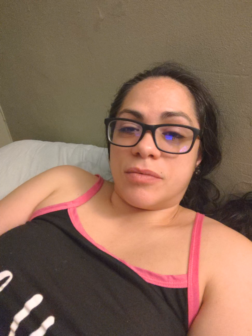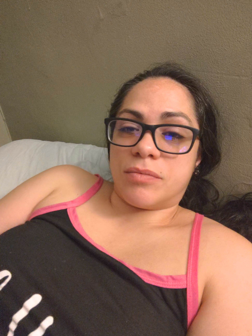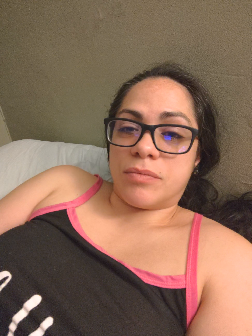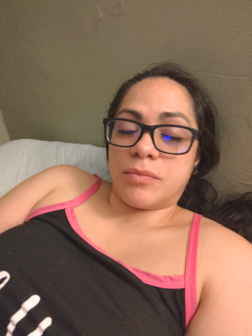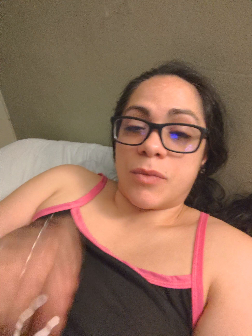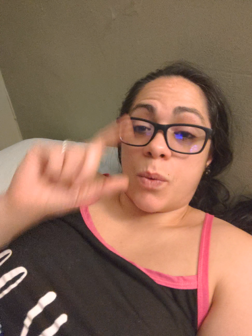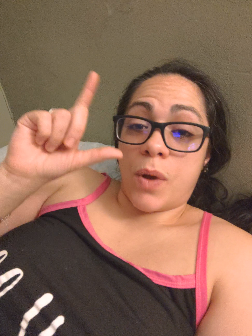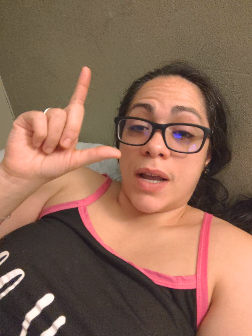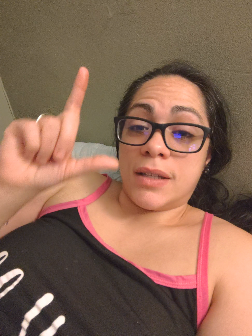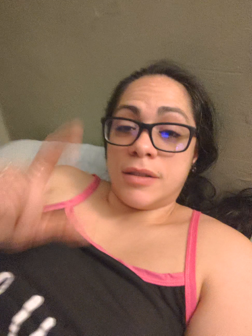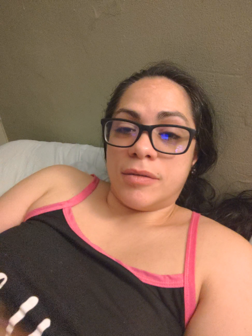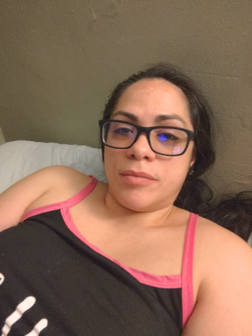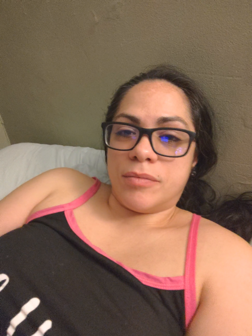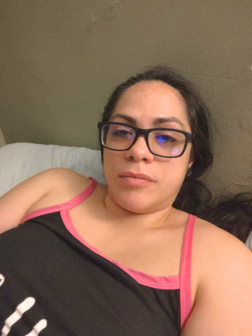wake